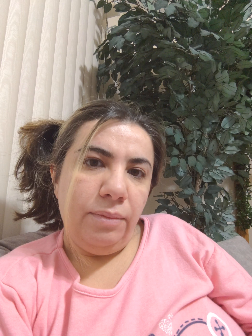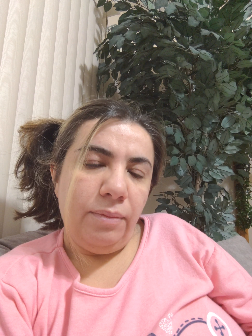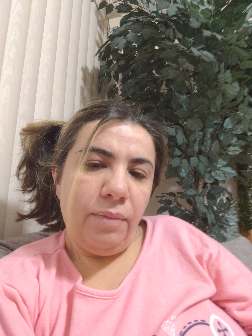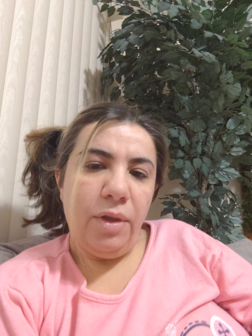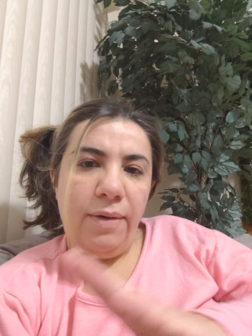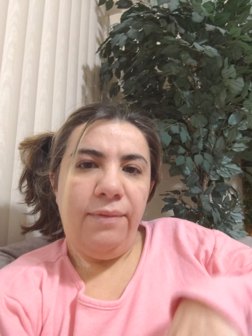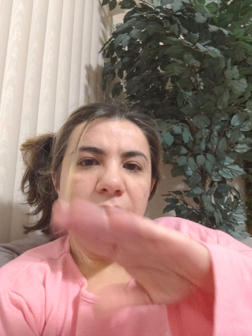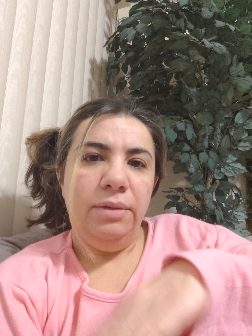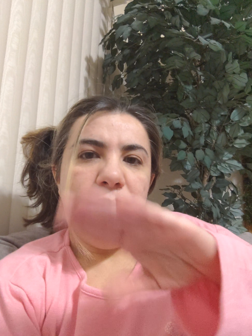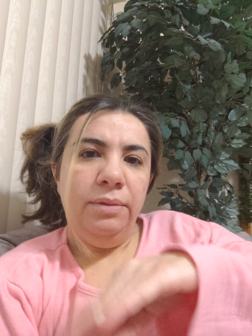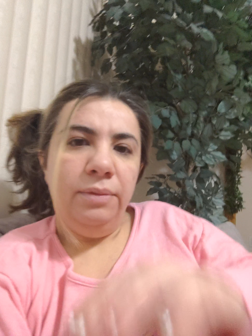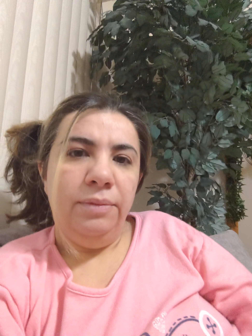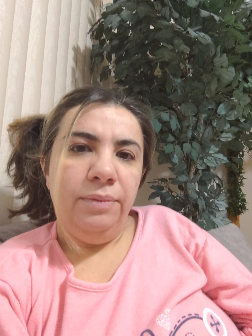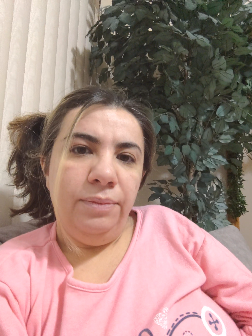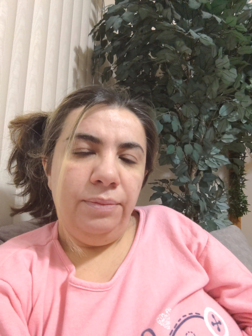fall